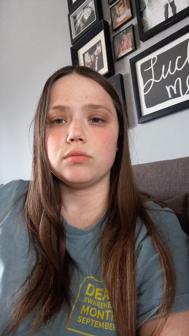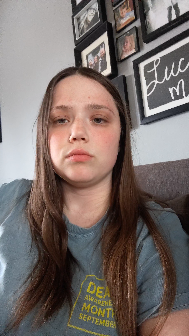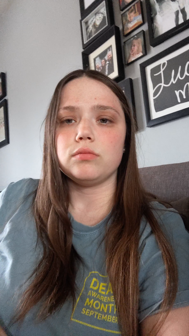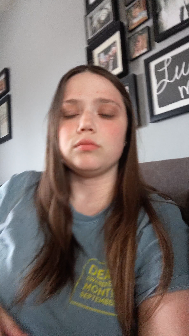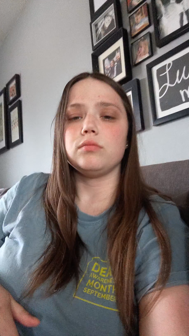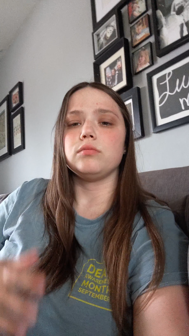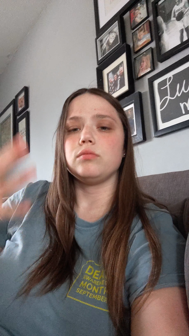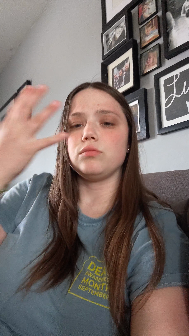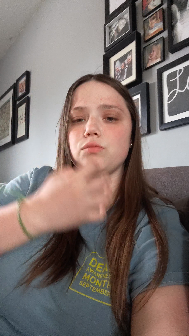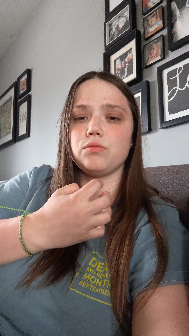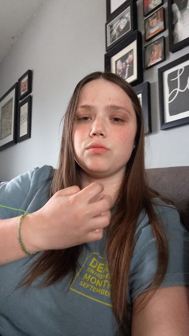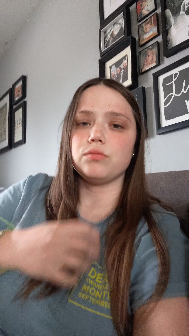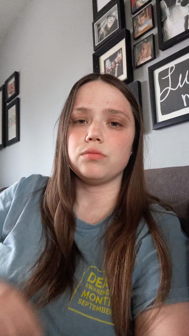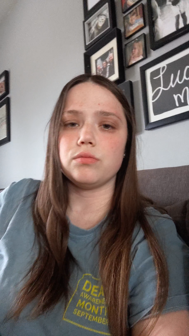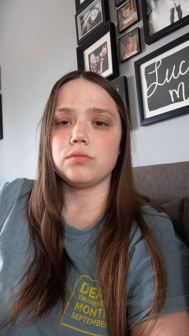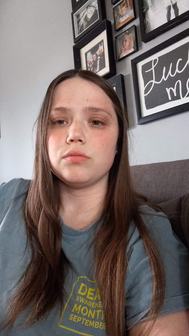dark